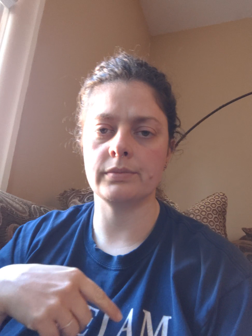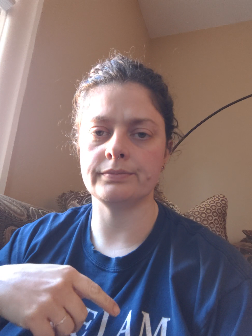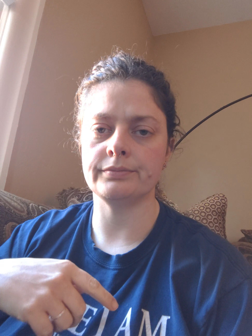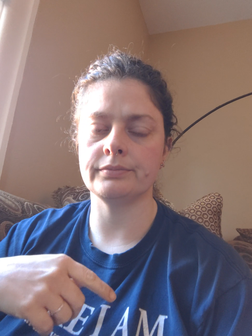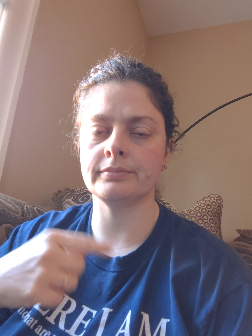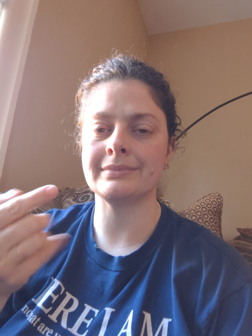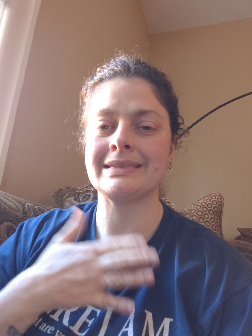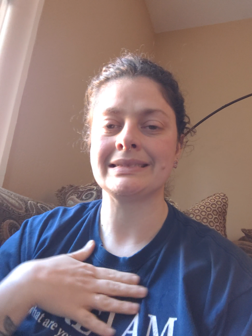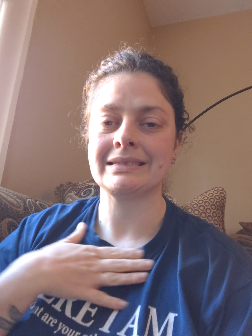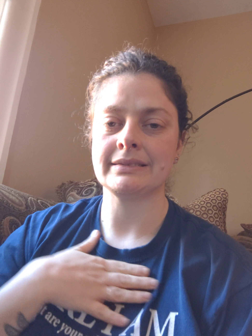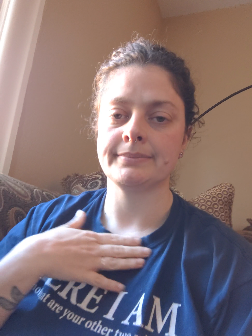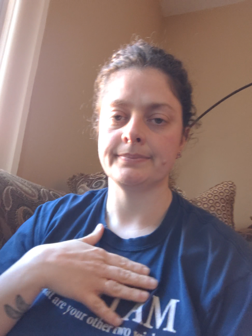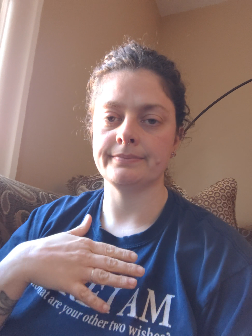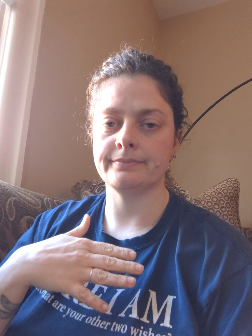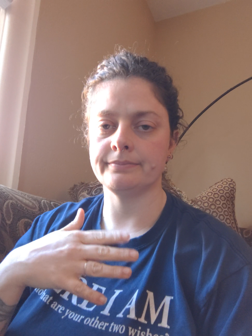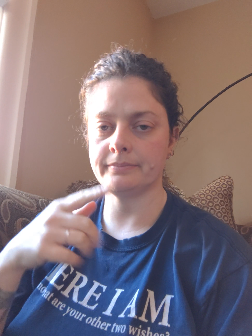please